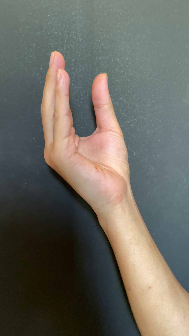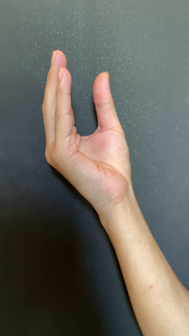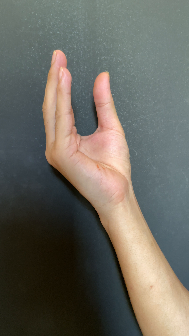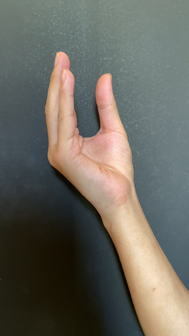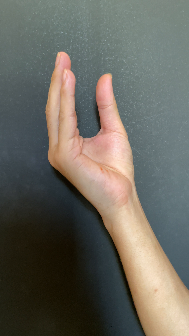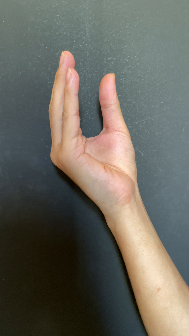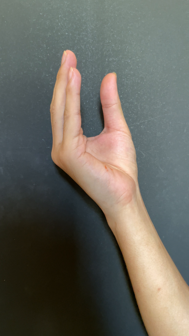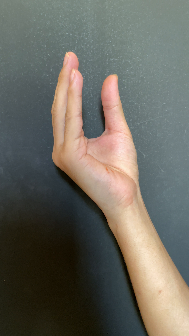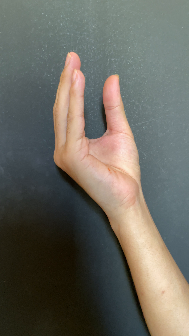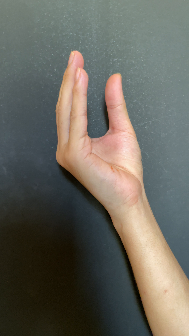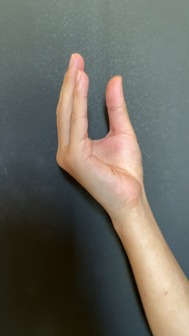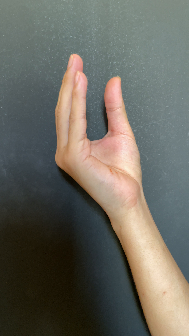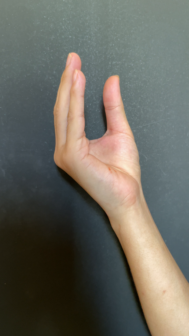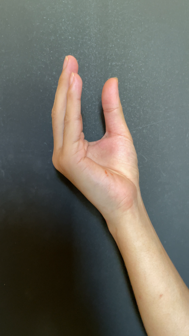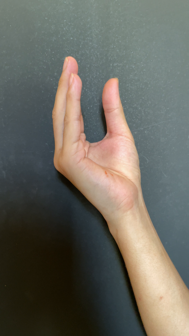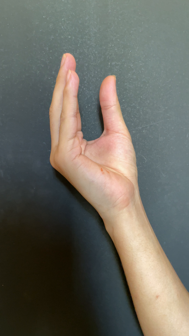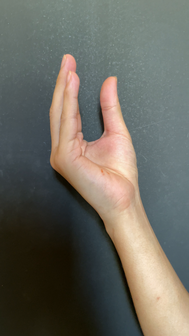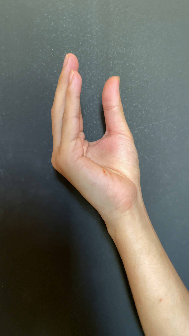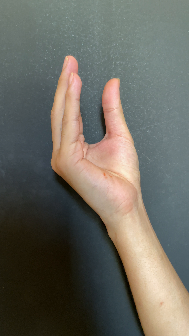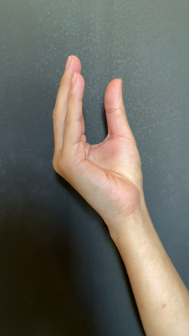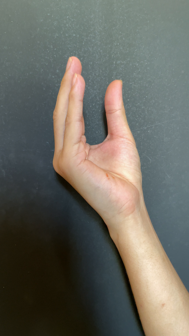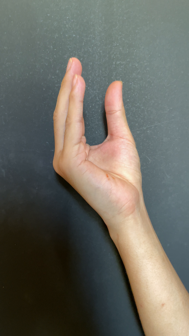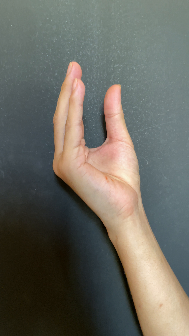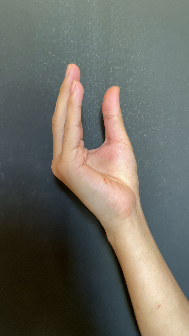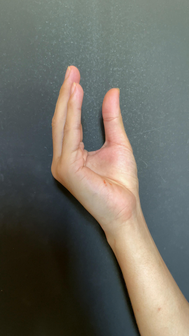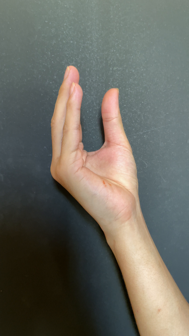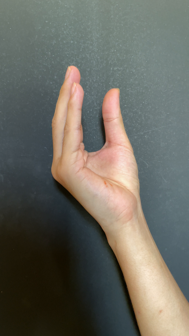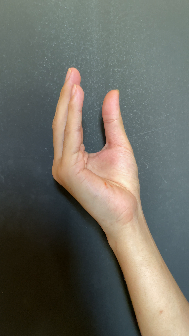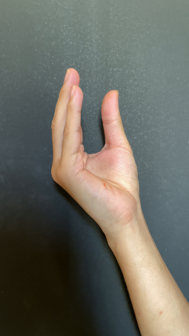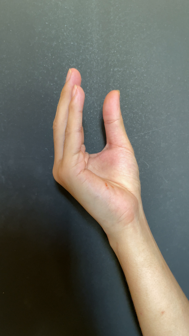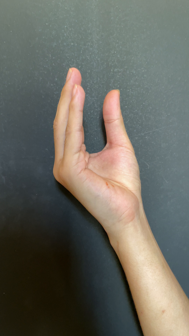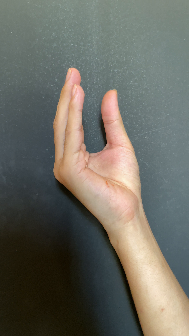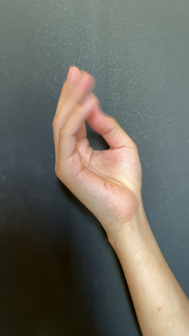य